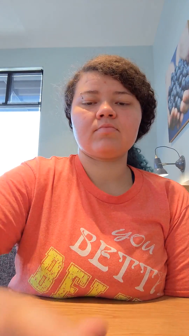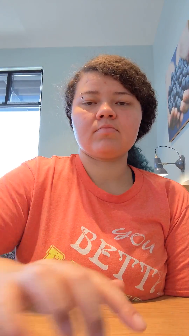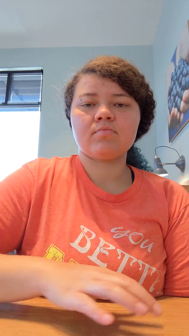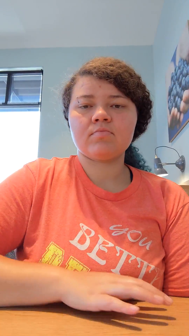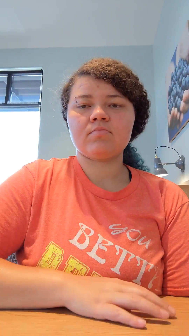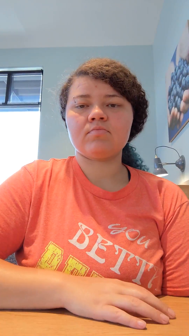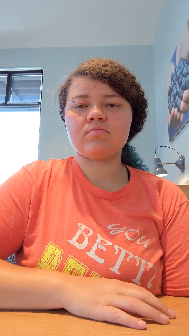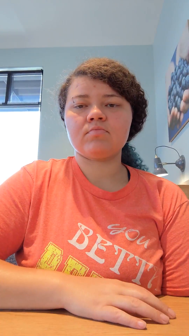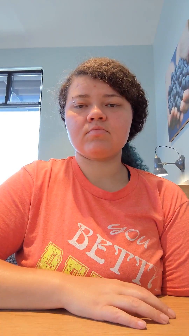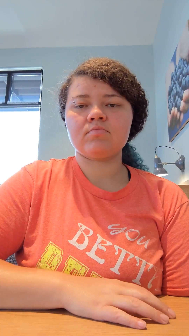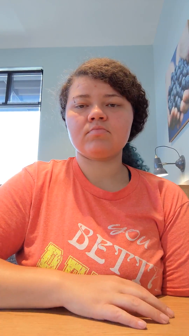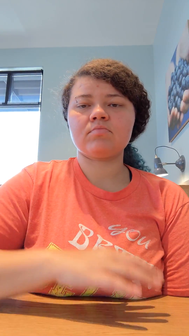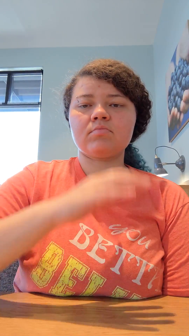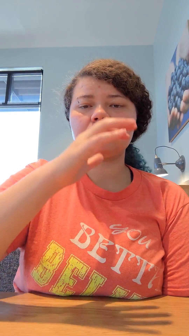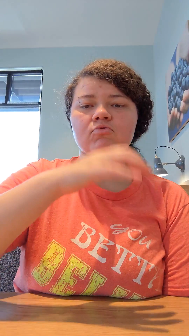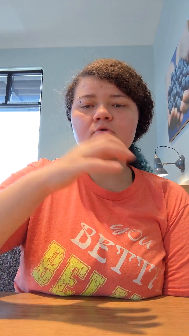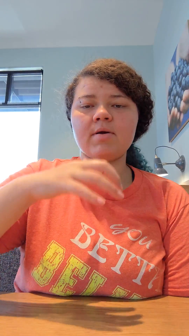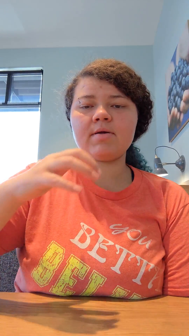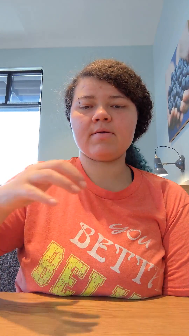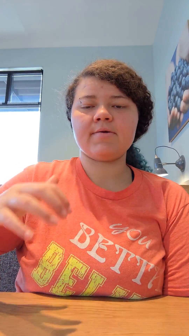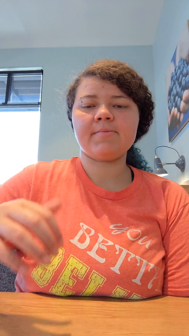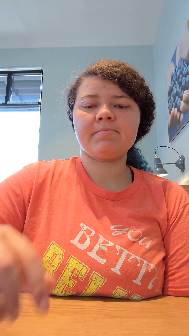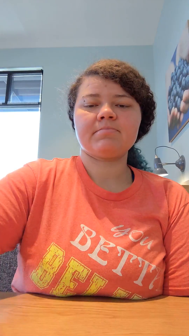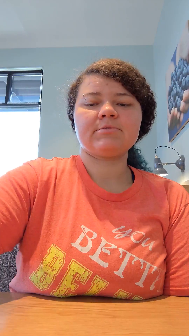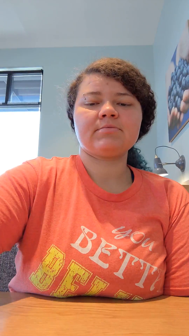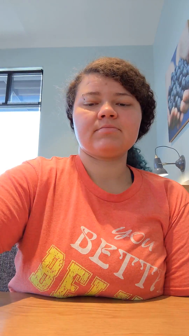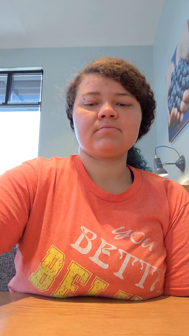grapes